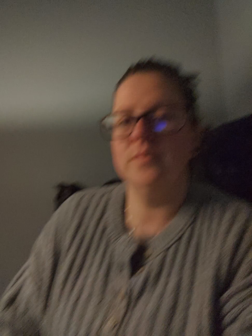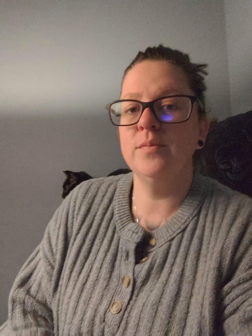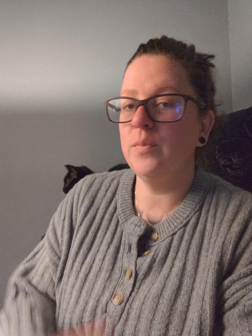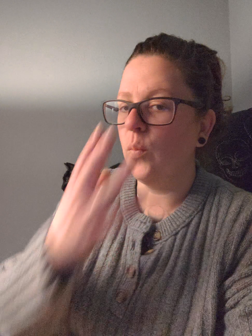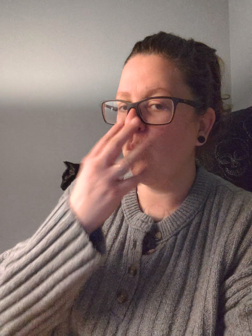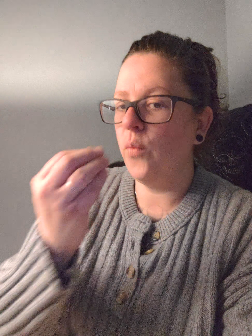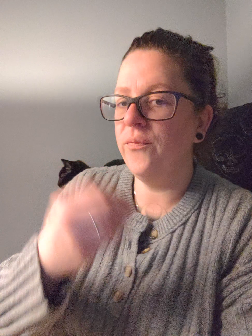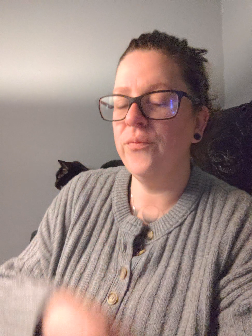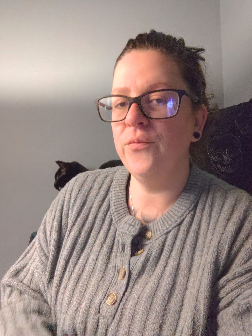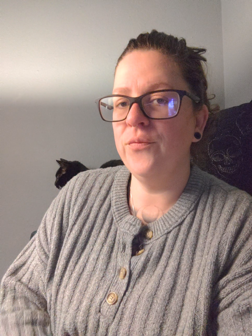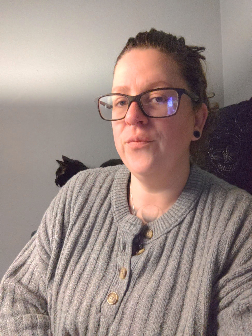wolf